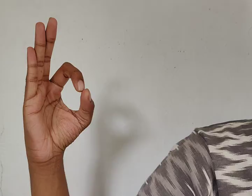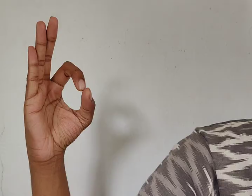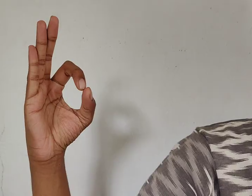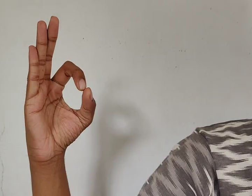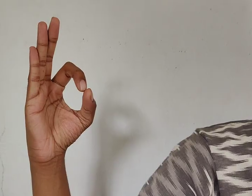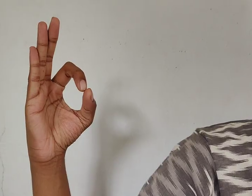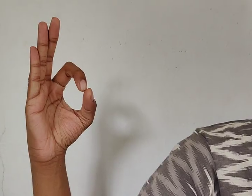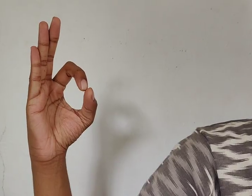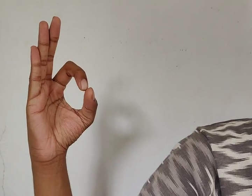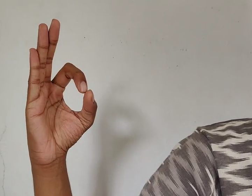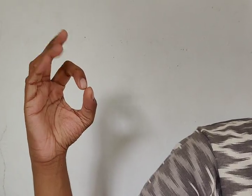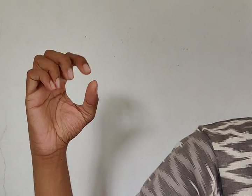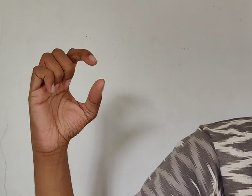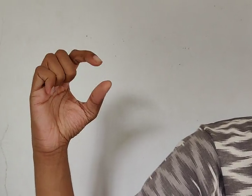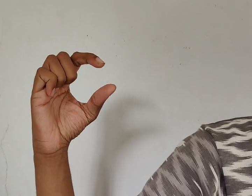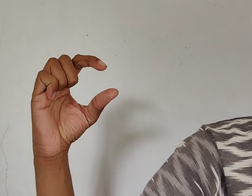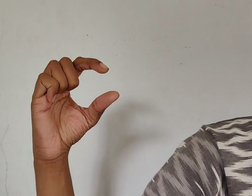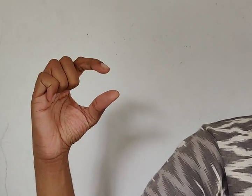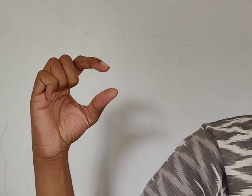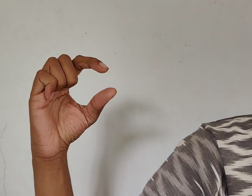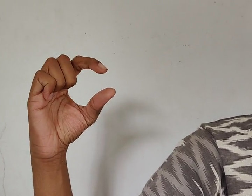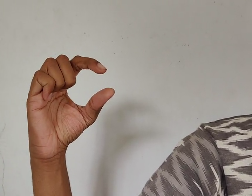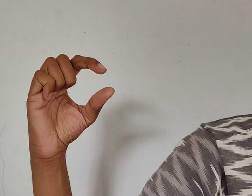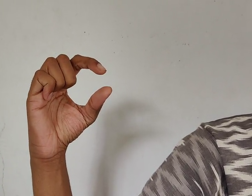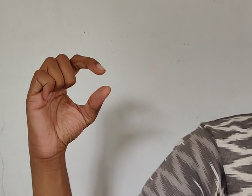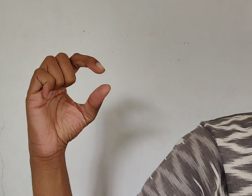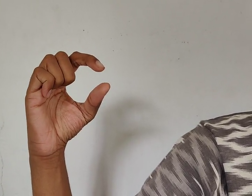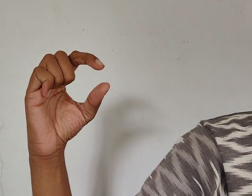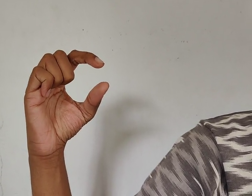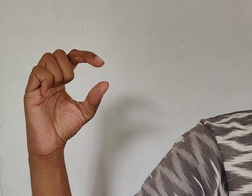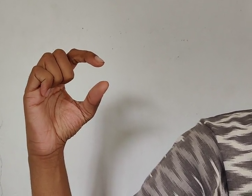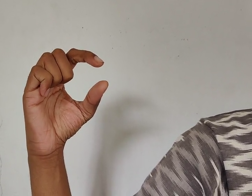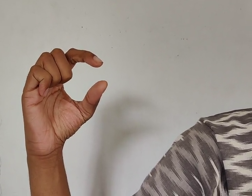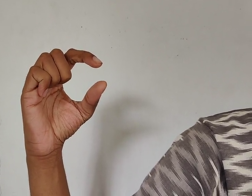ഓ